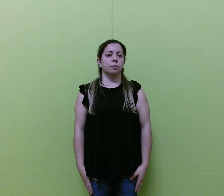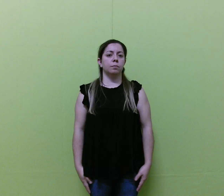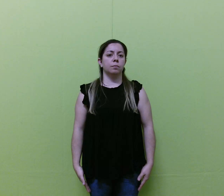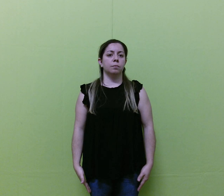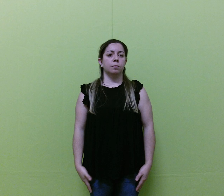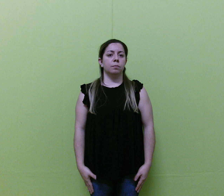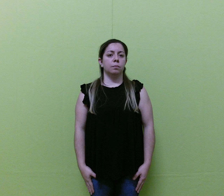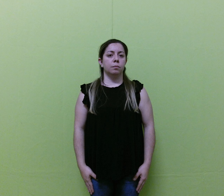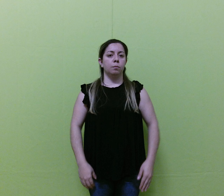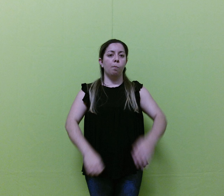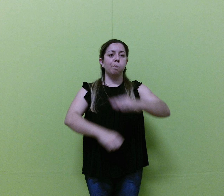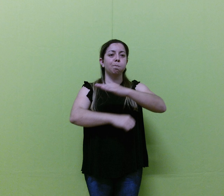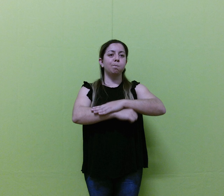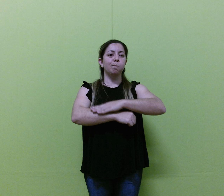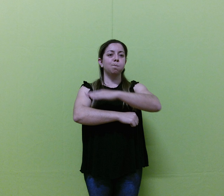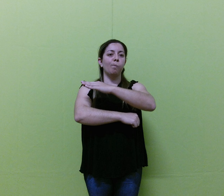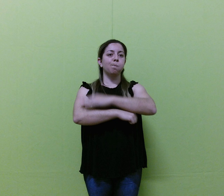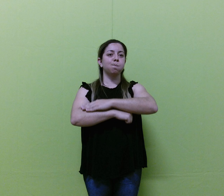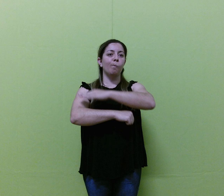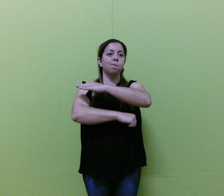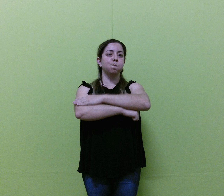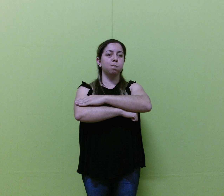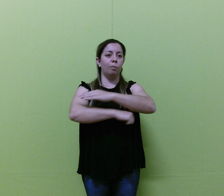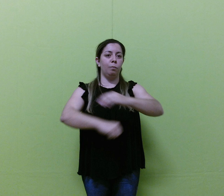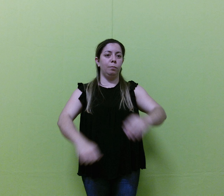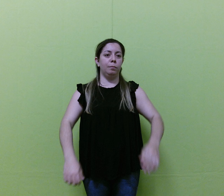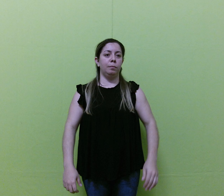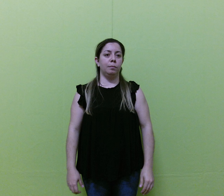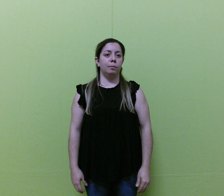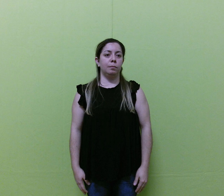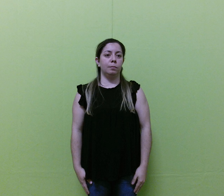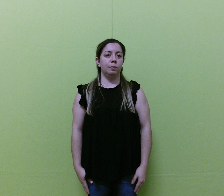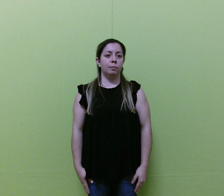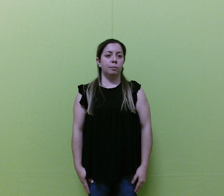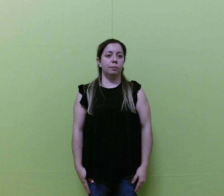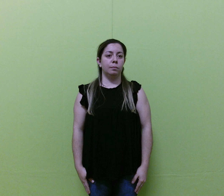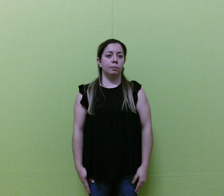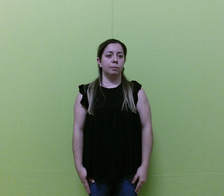sapo